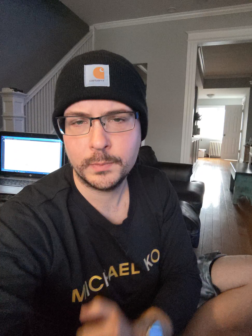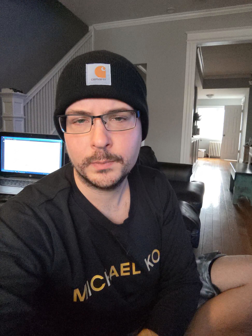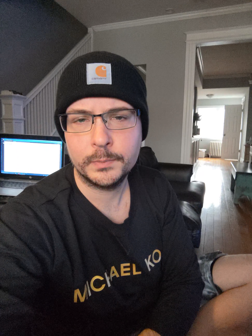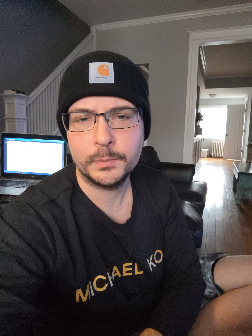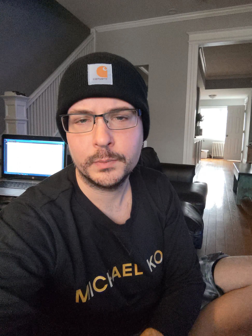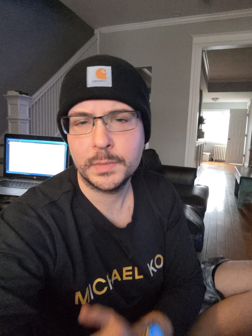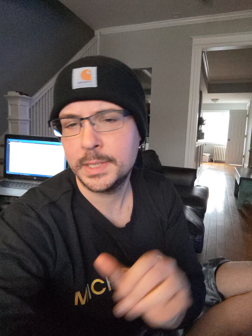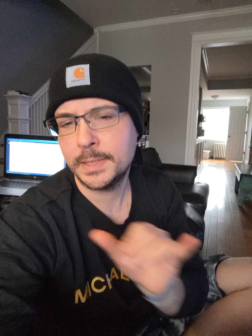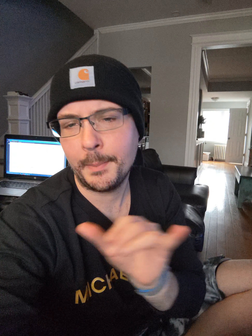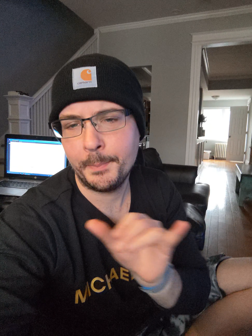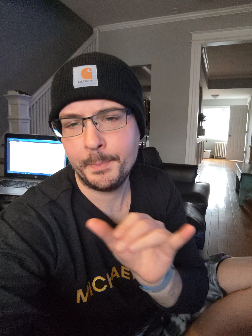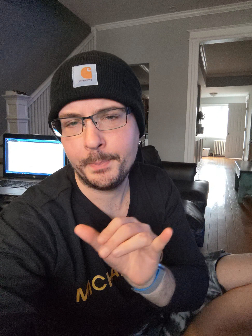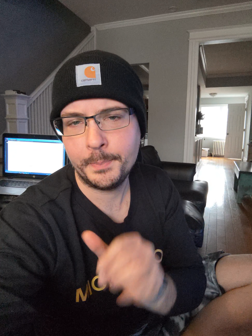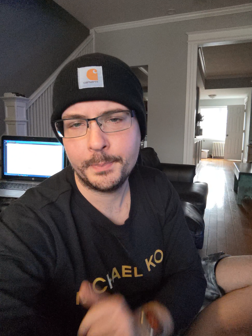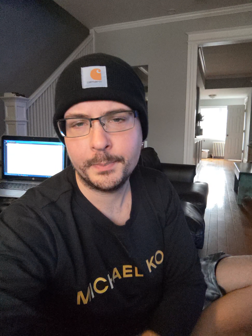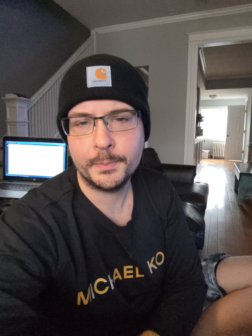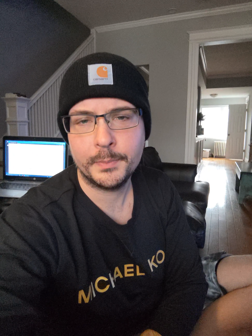same